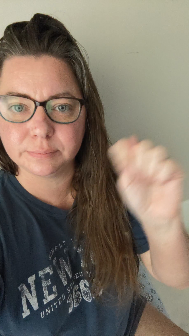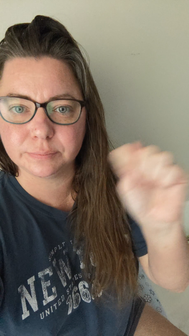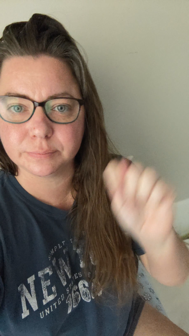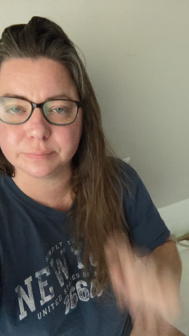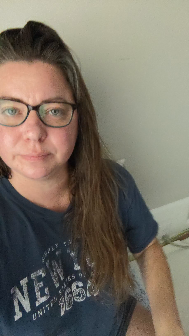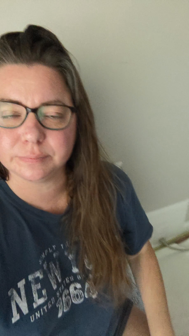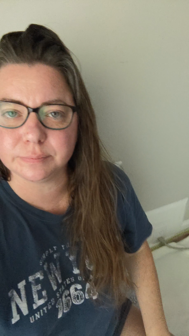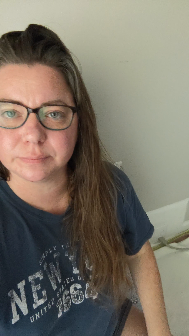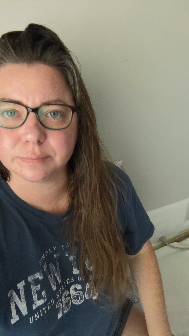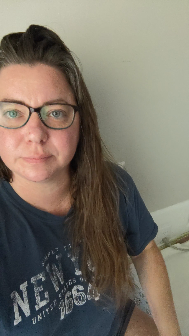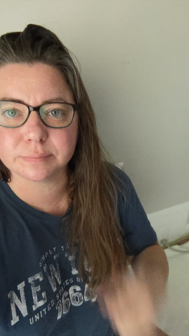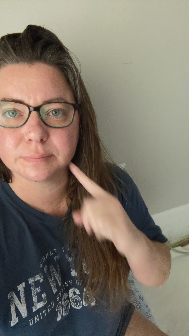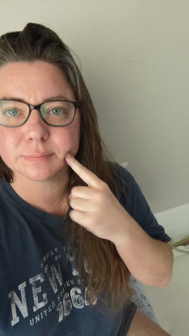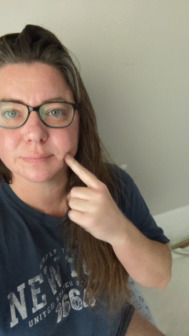candy